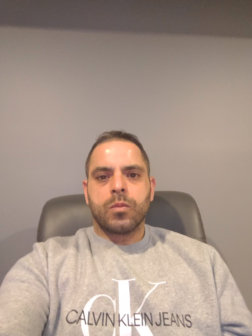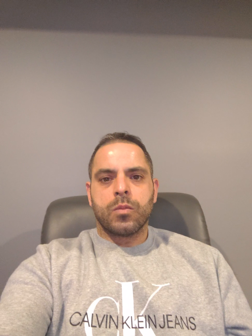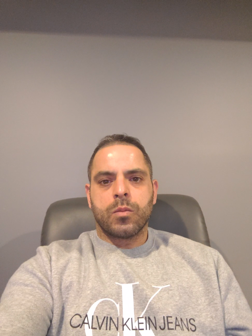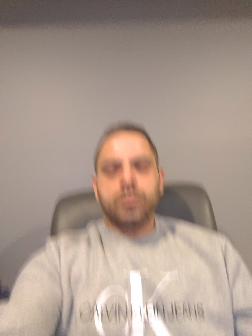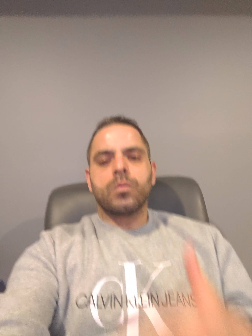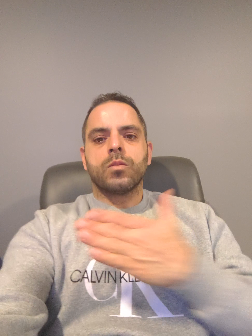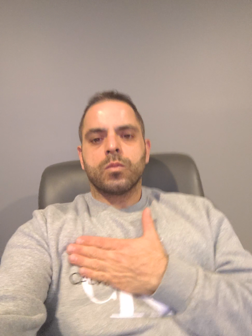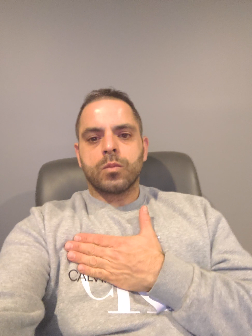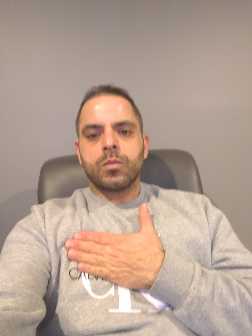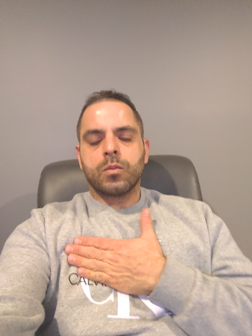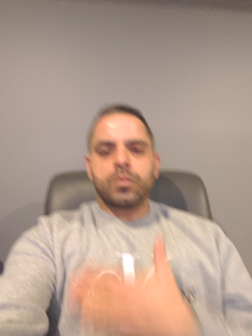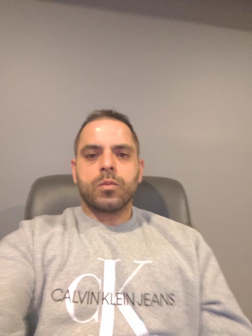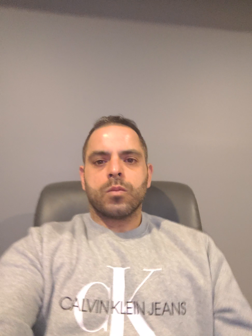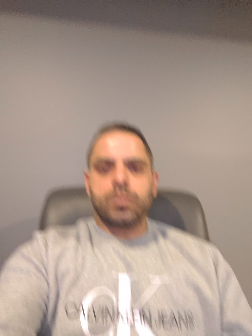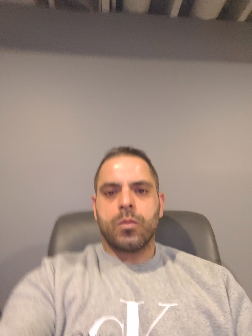my